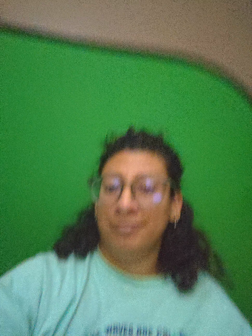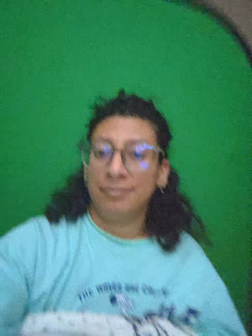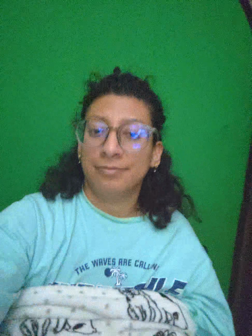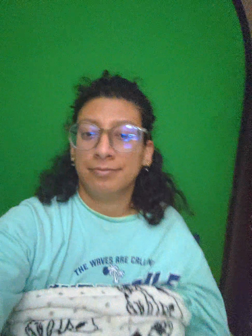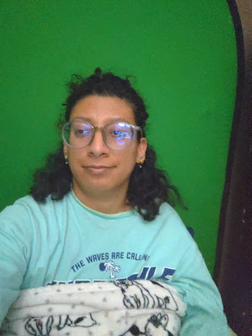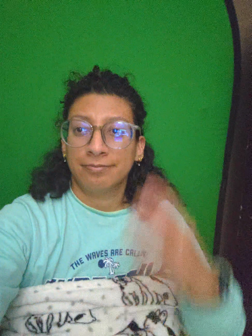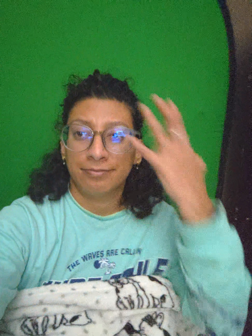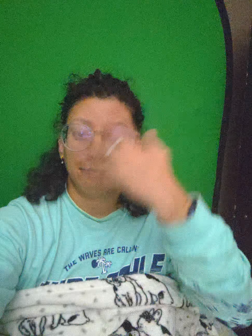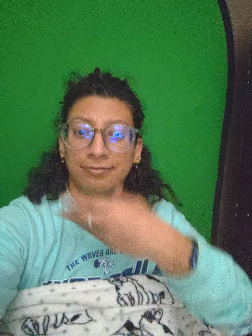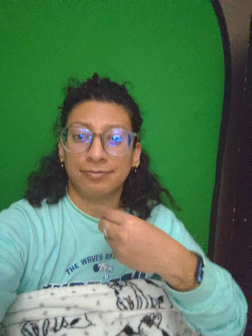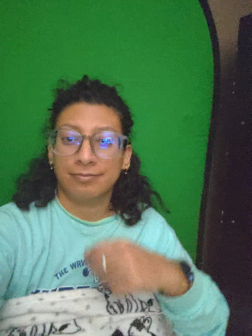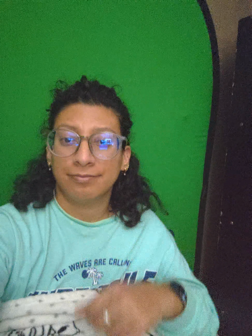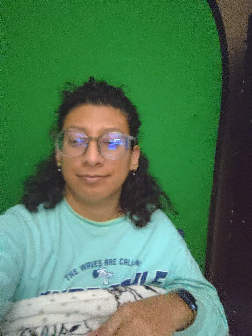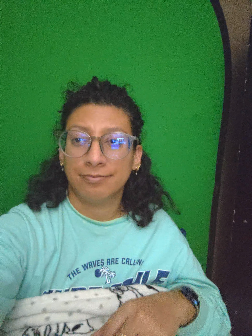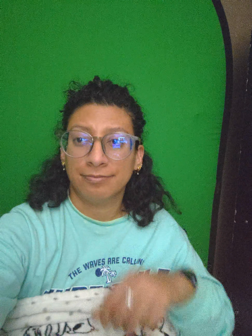pretty